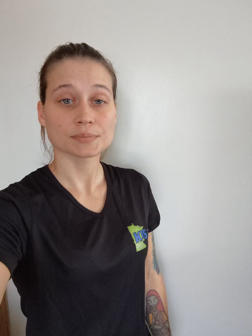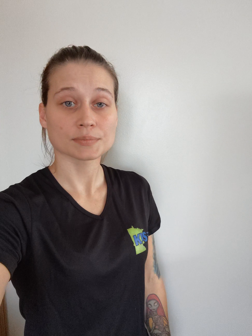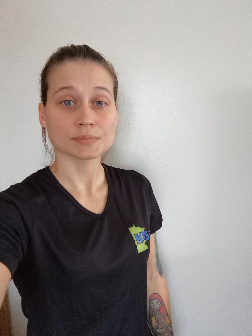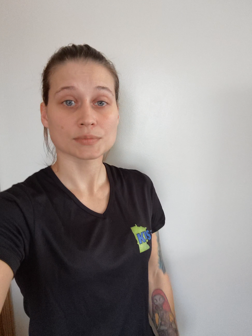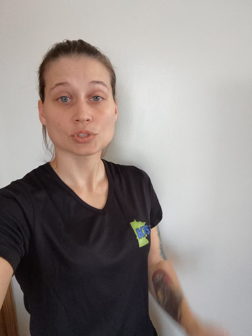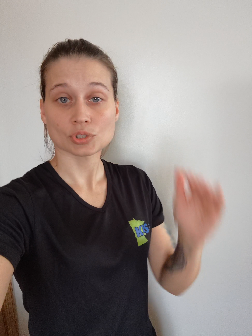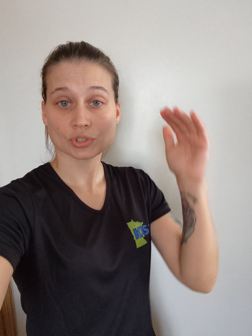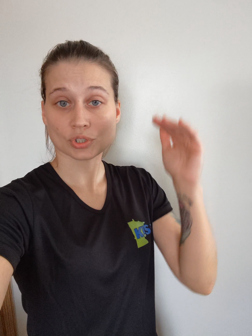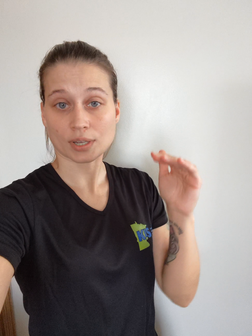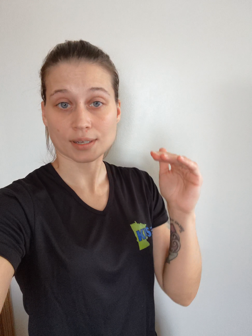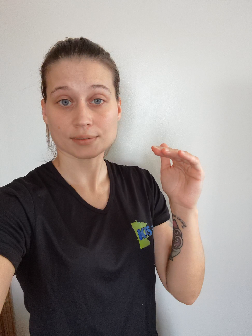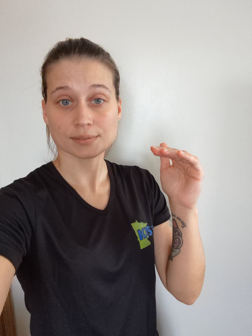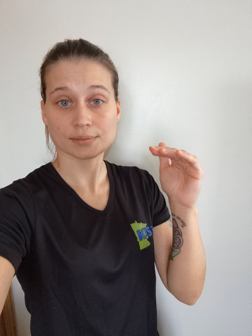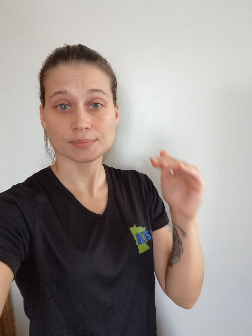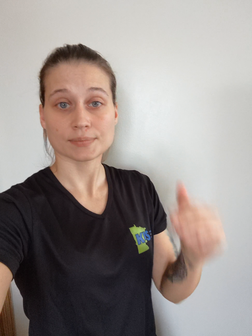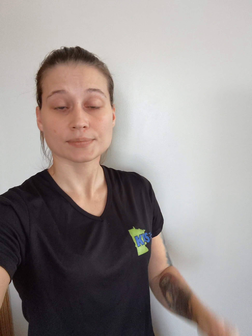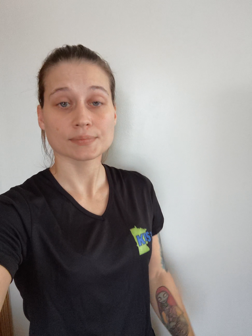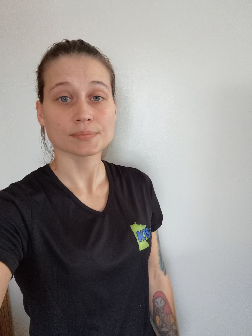child